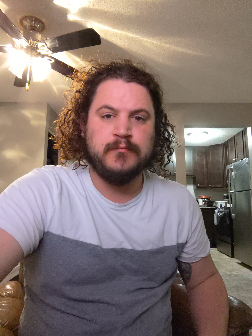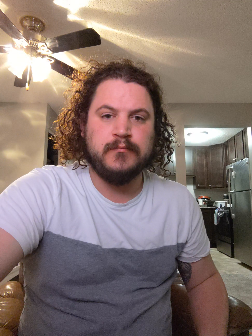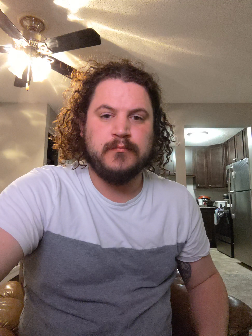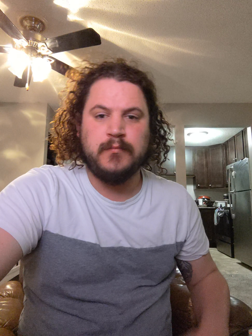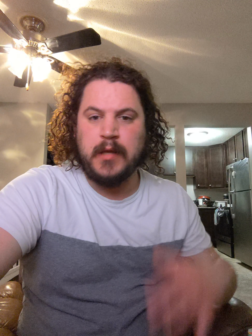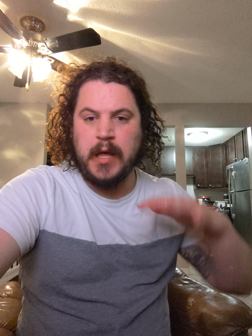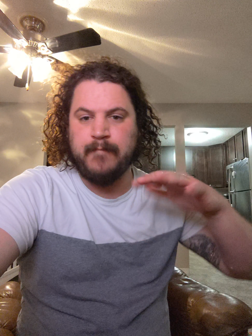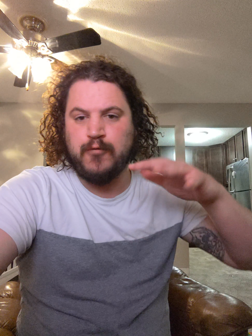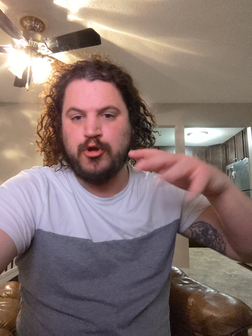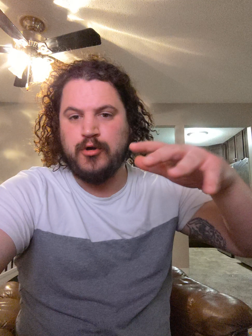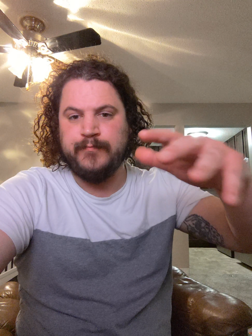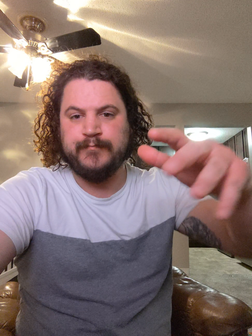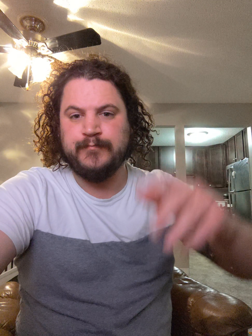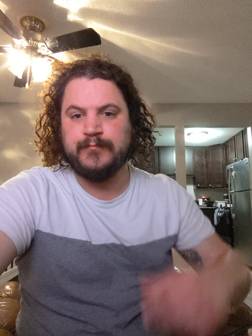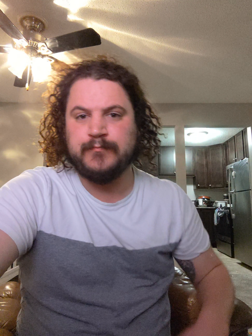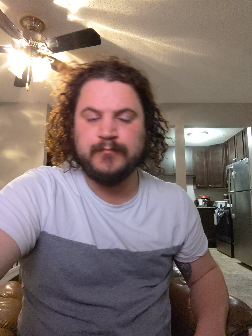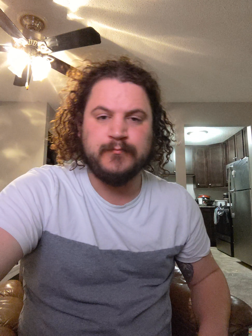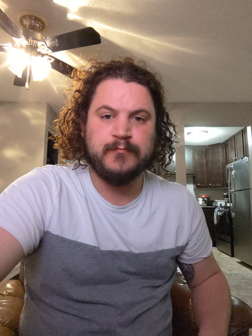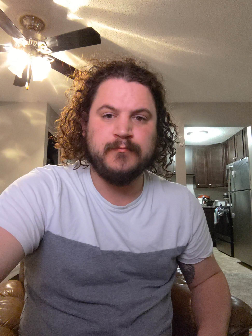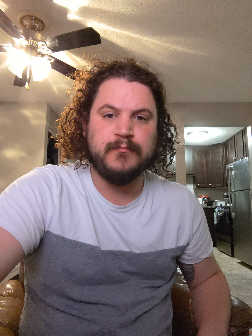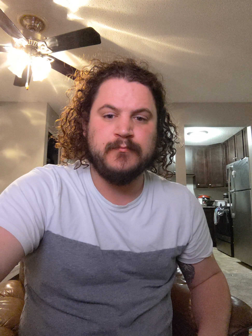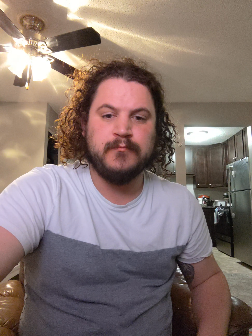helicopter